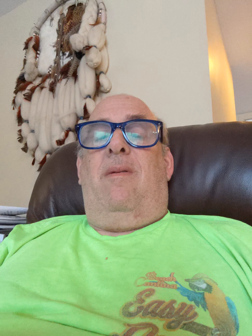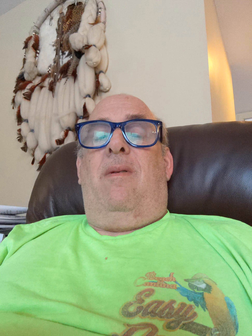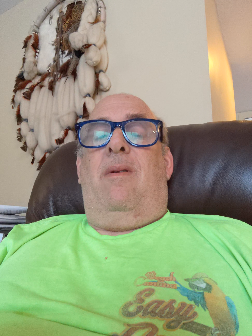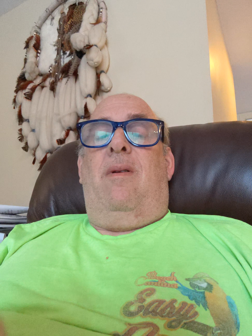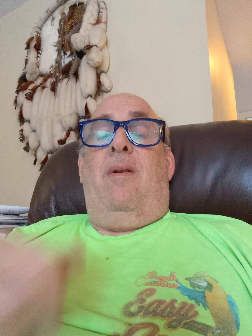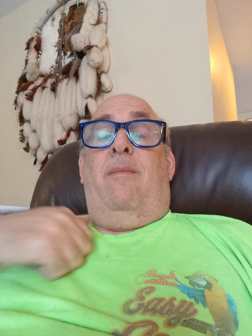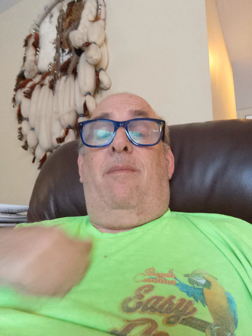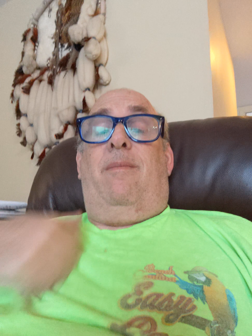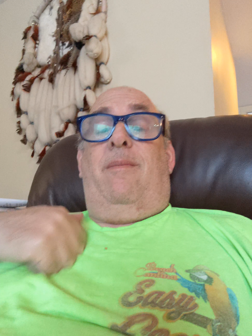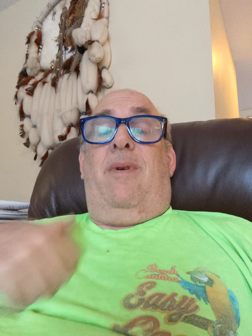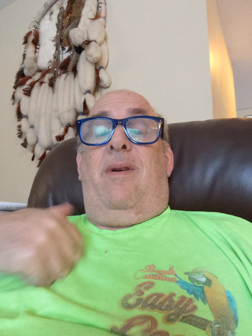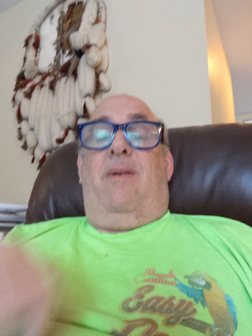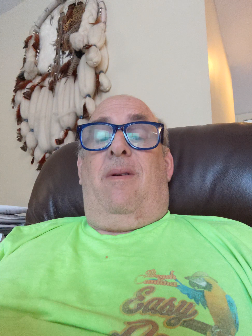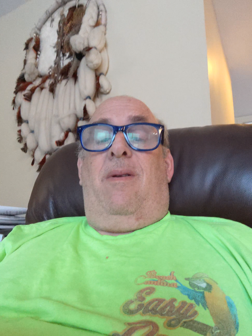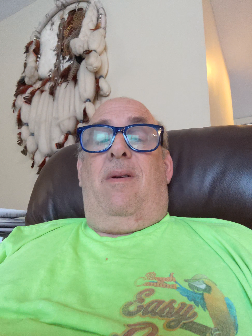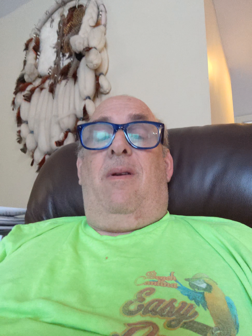bath